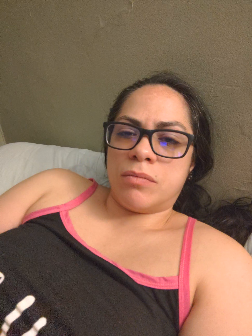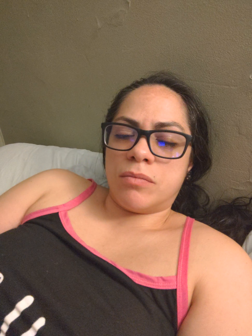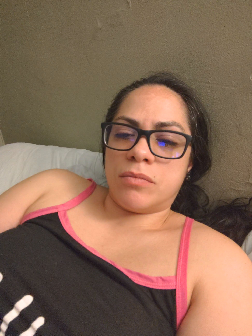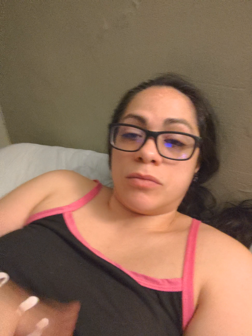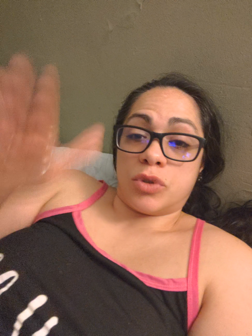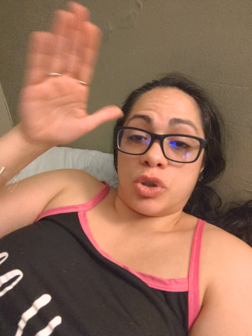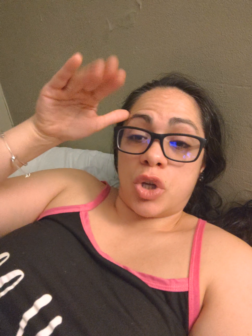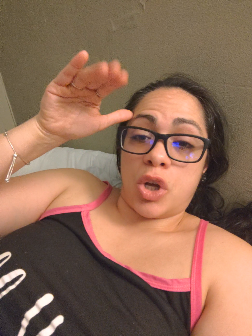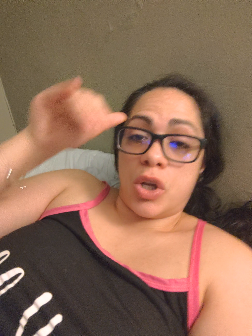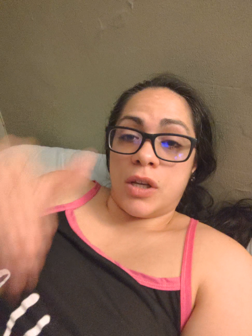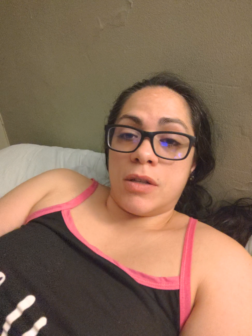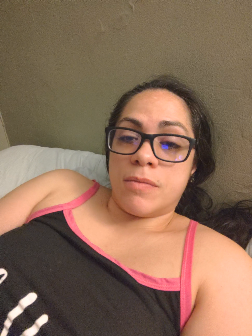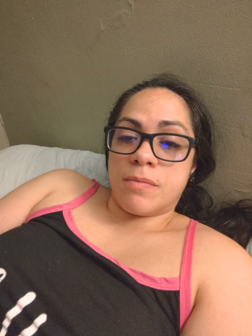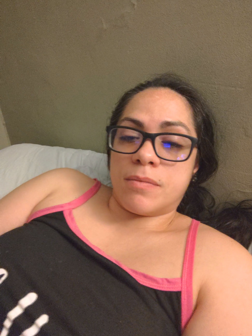donkey